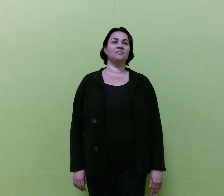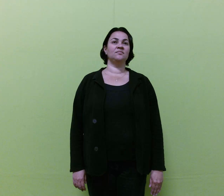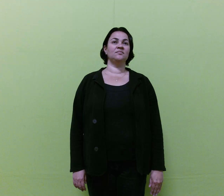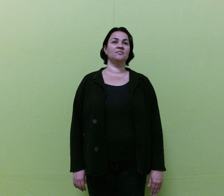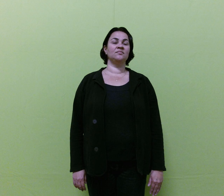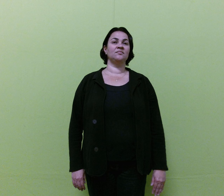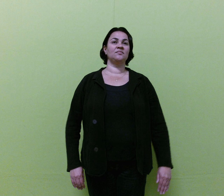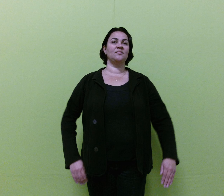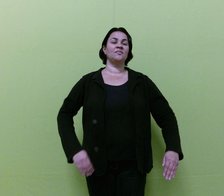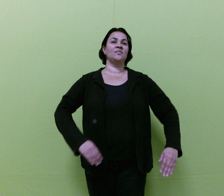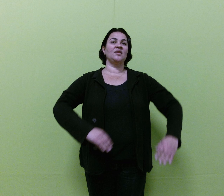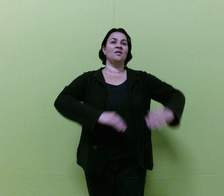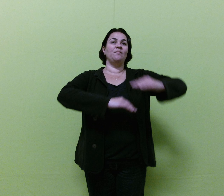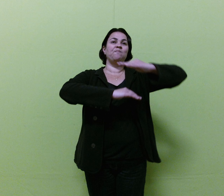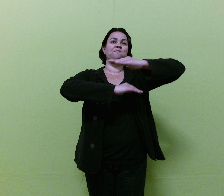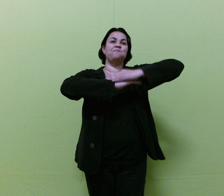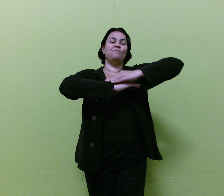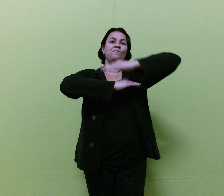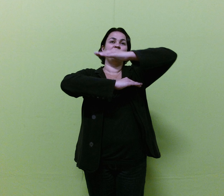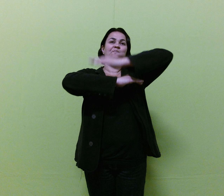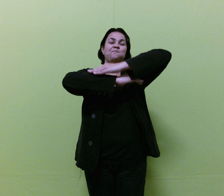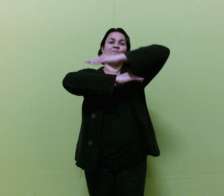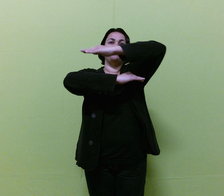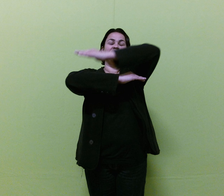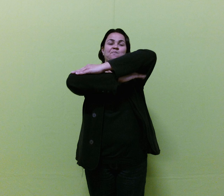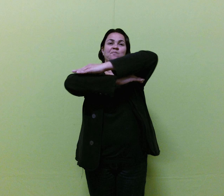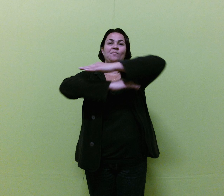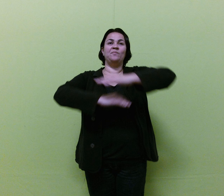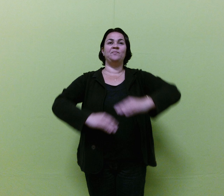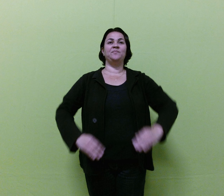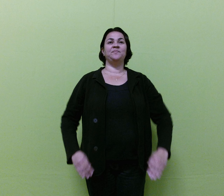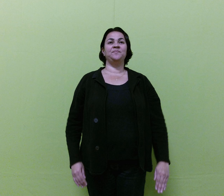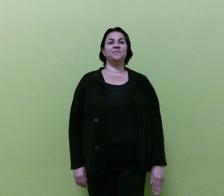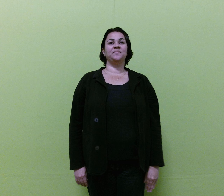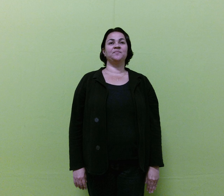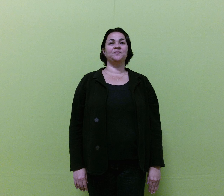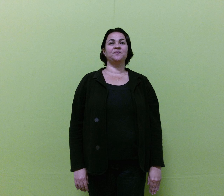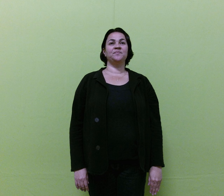sapo